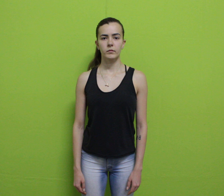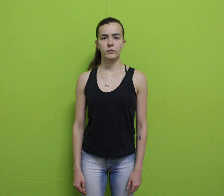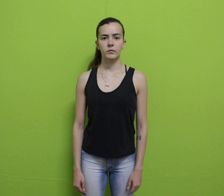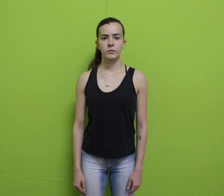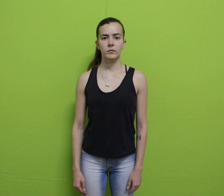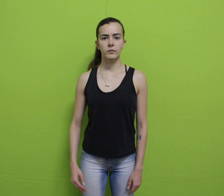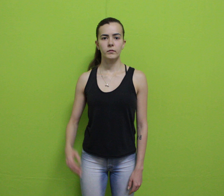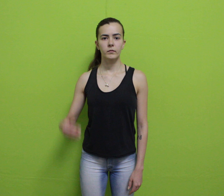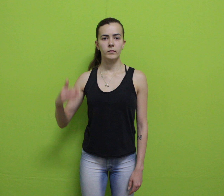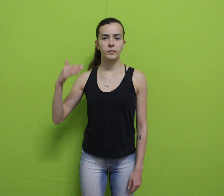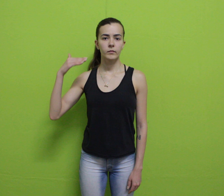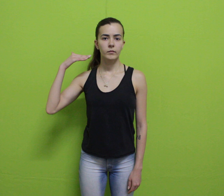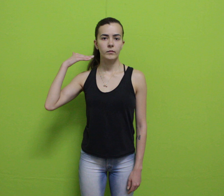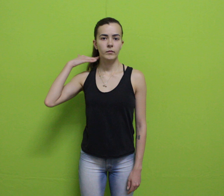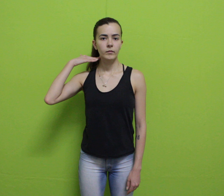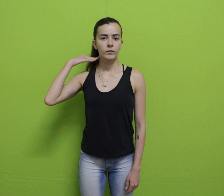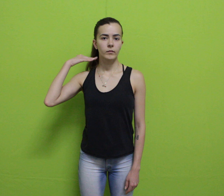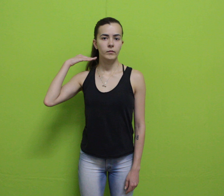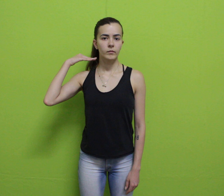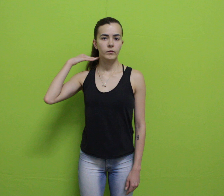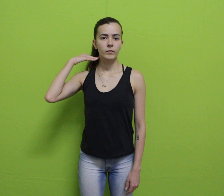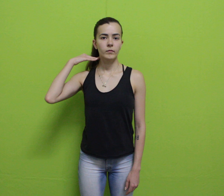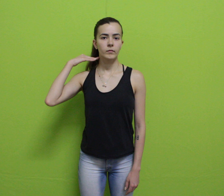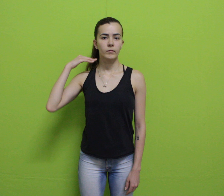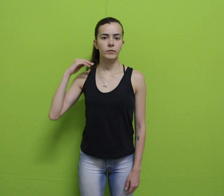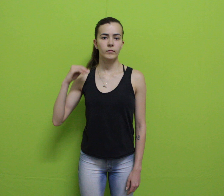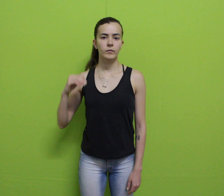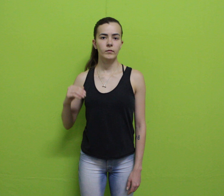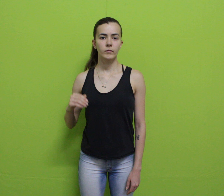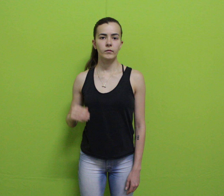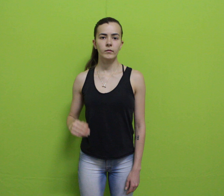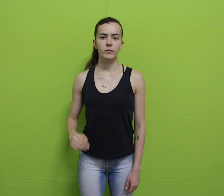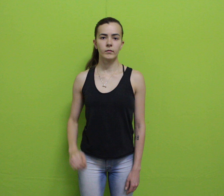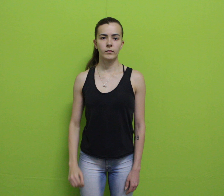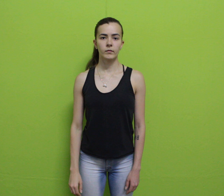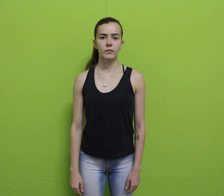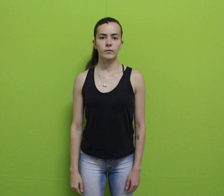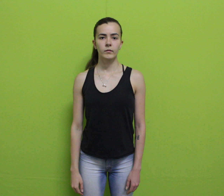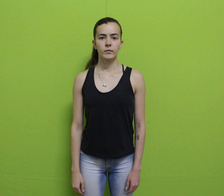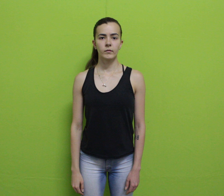banco